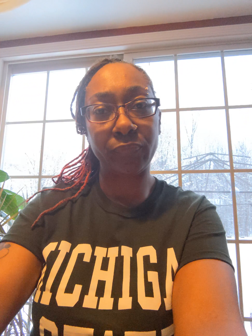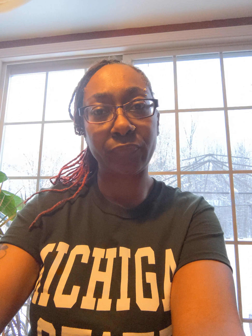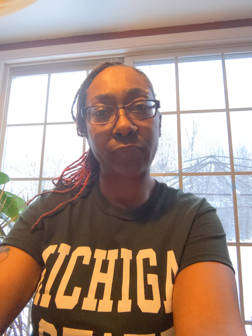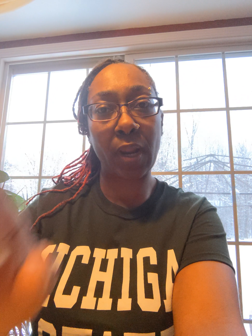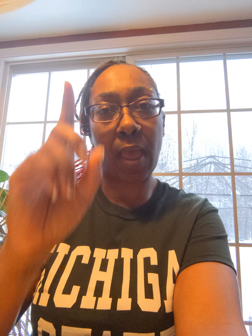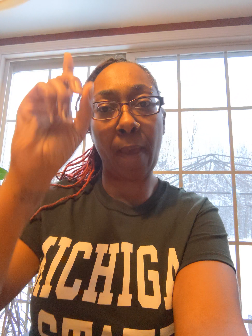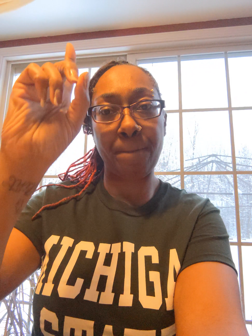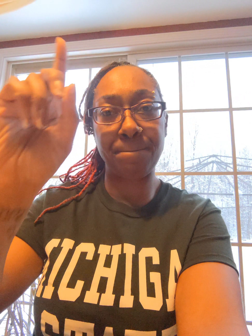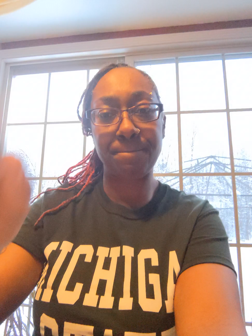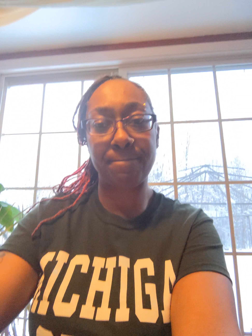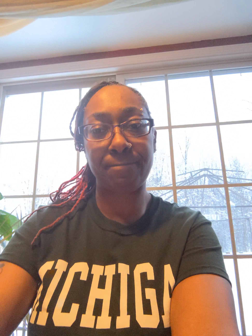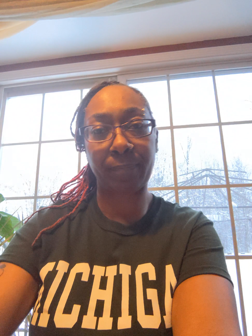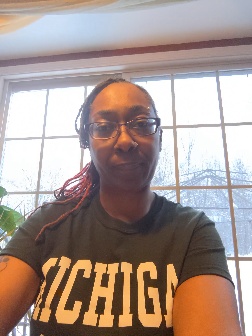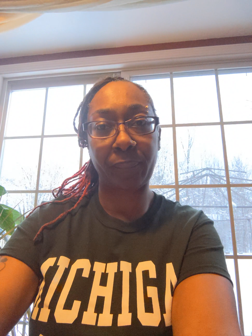up